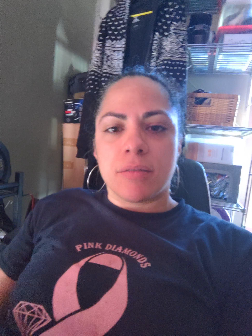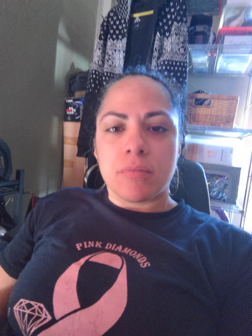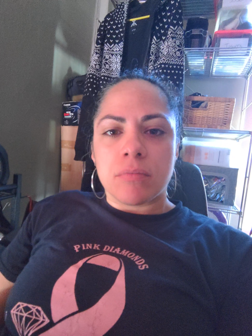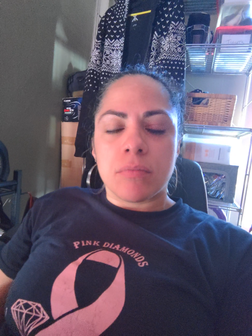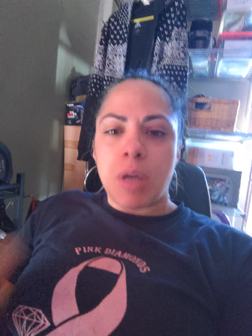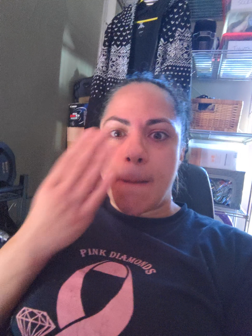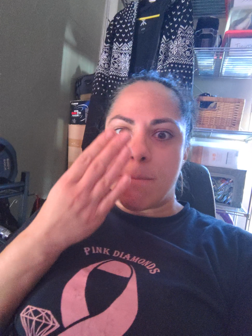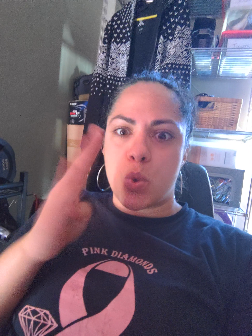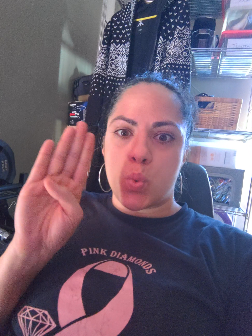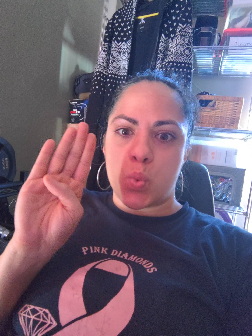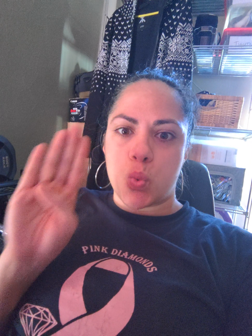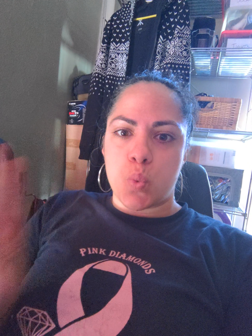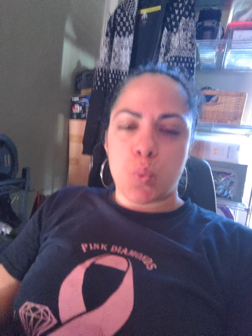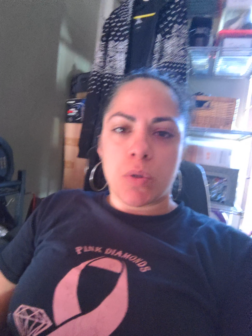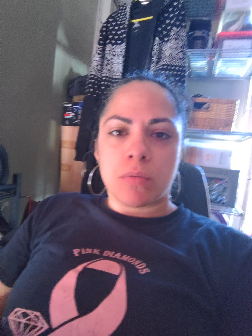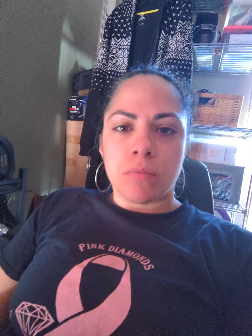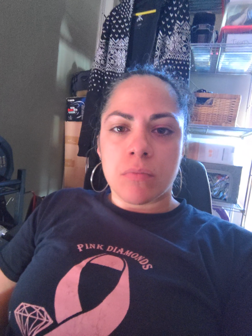blue